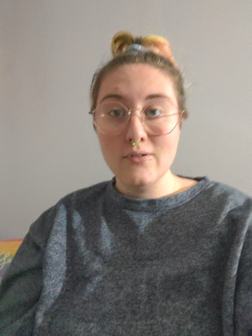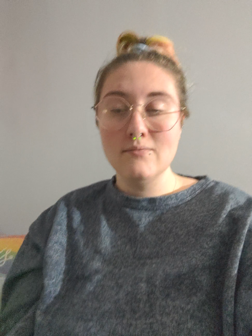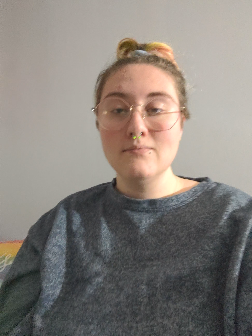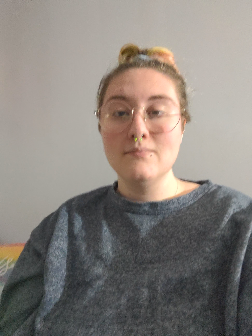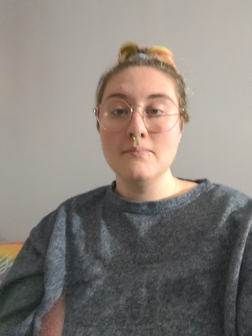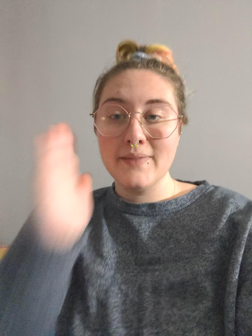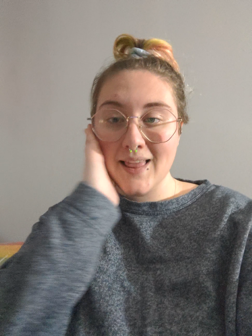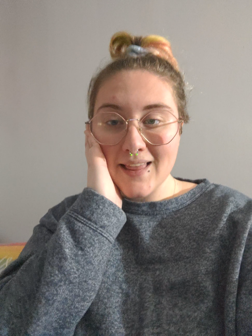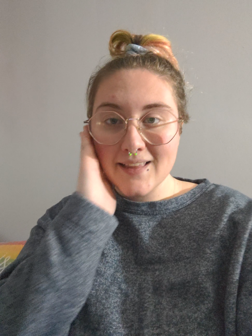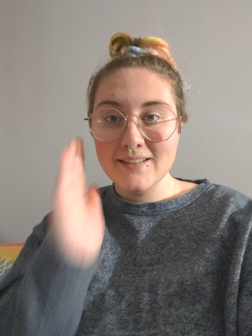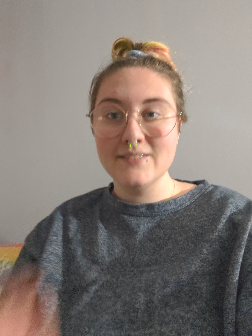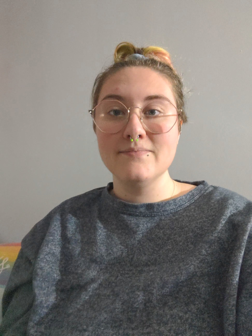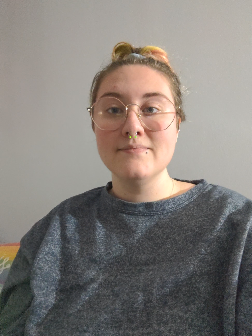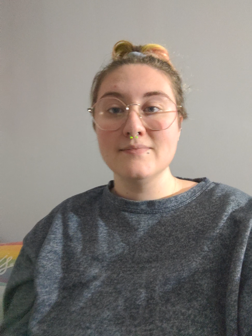bed